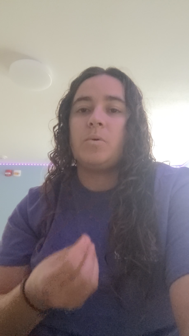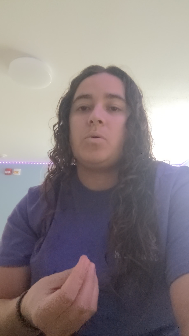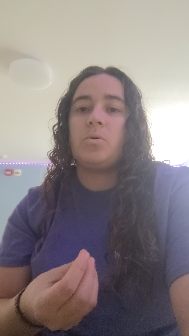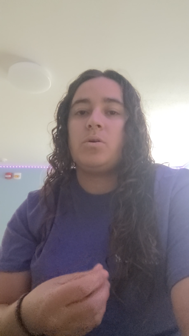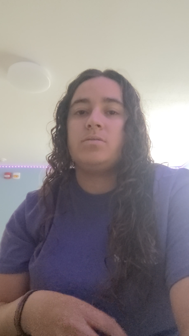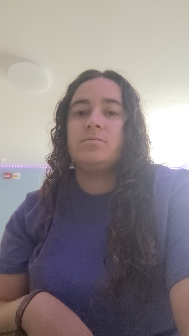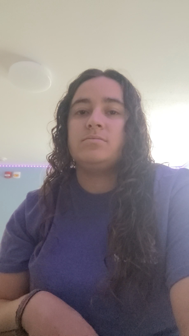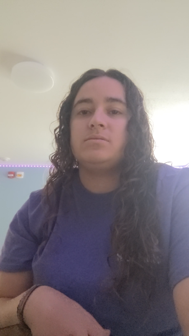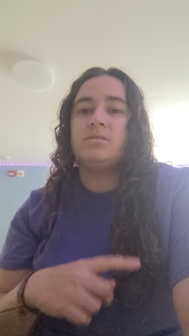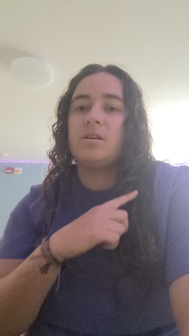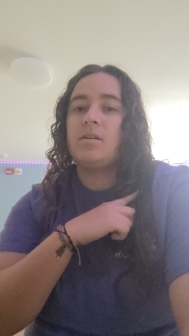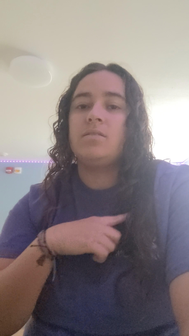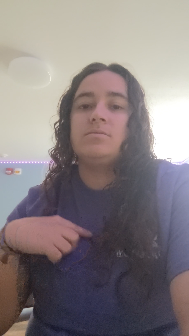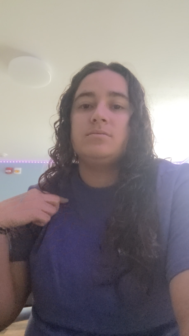necklace